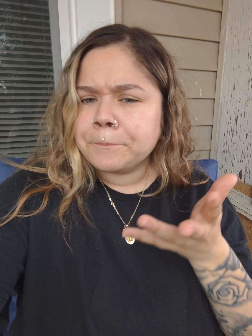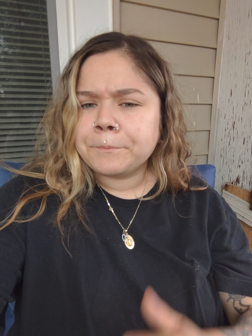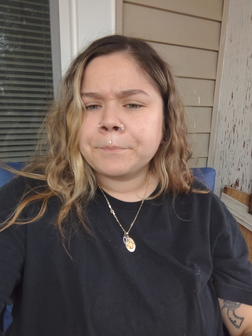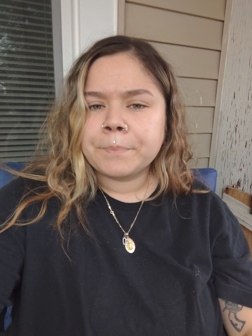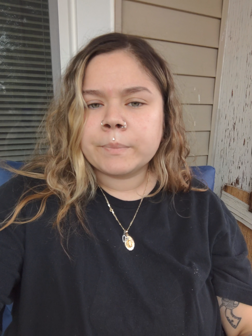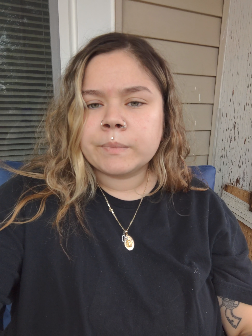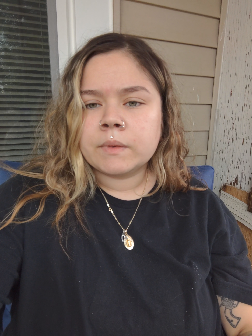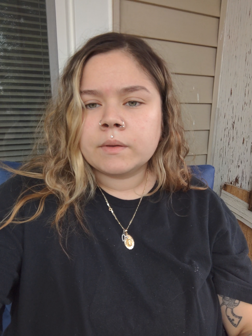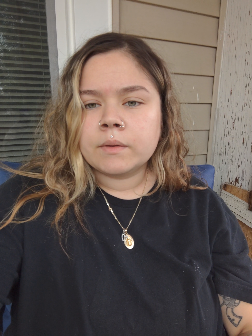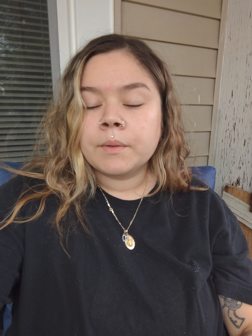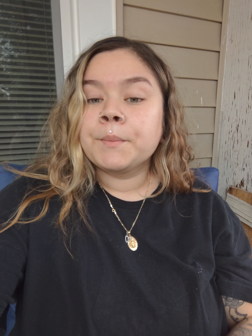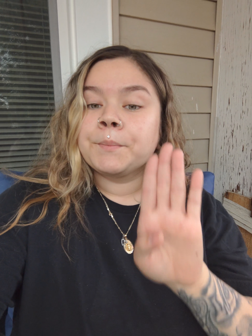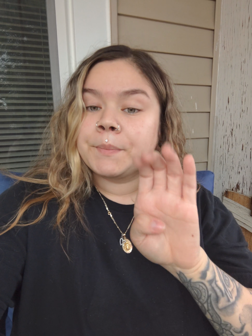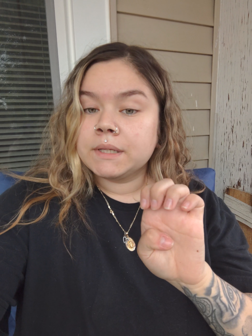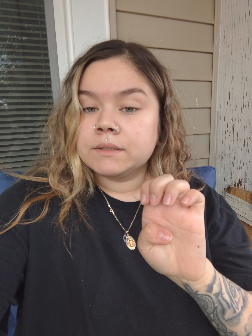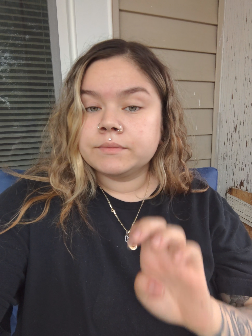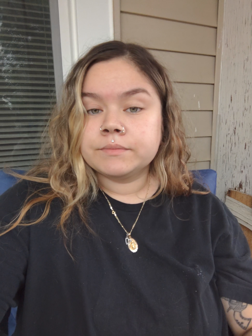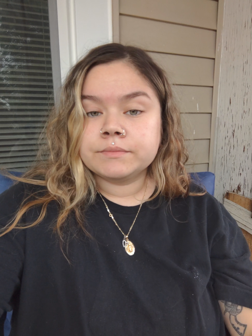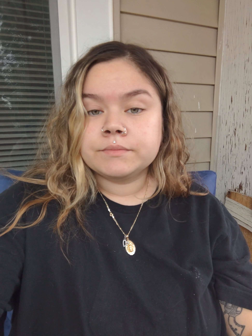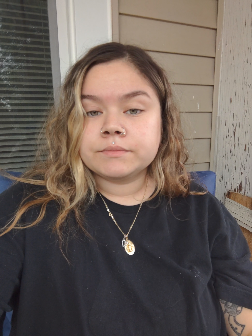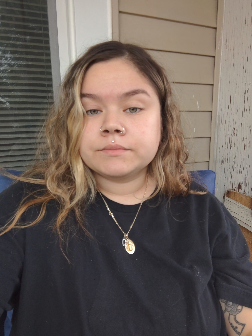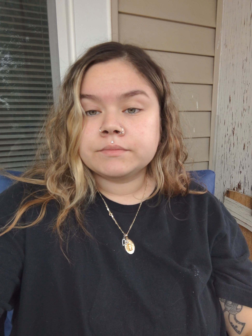be